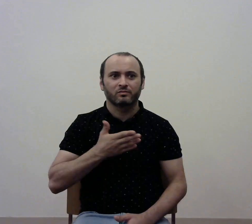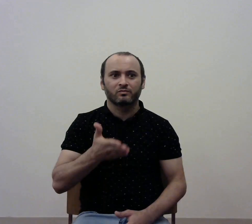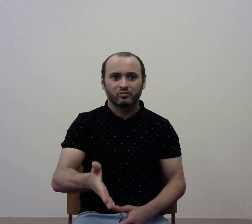bu